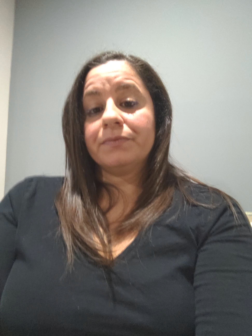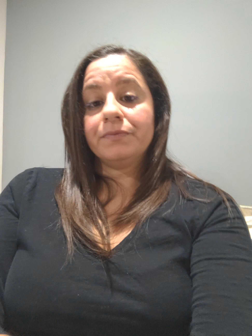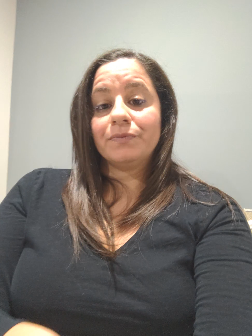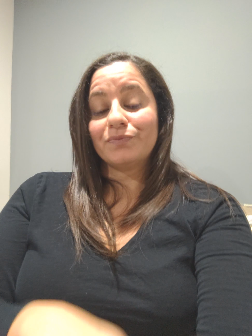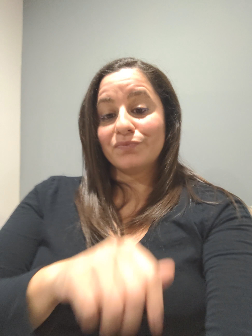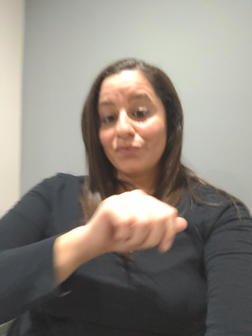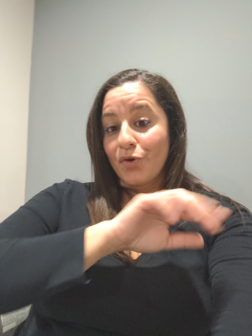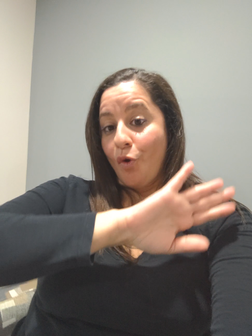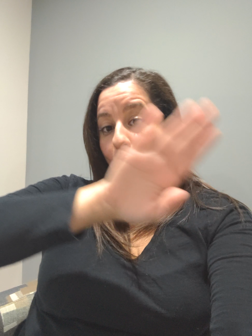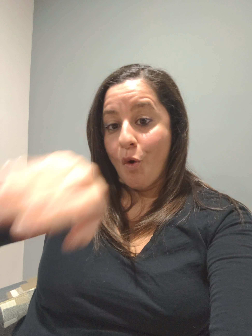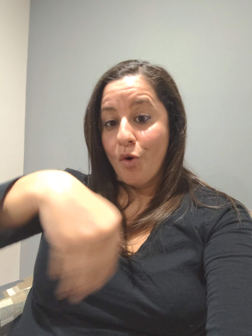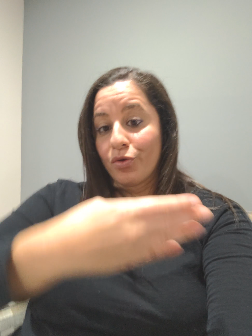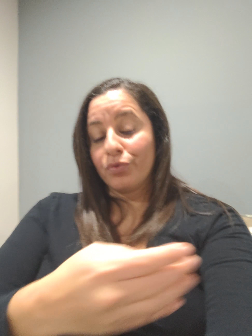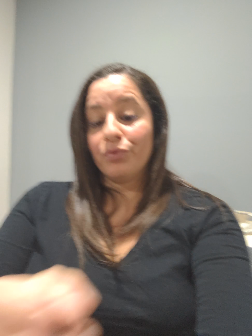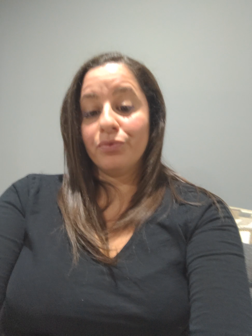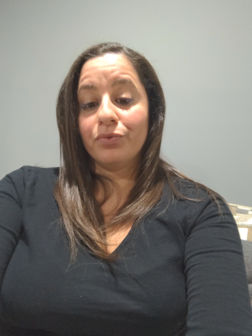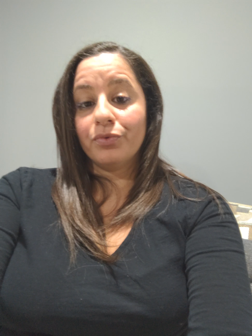all